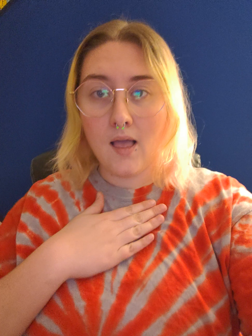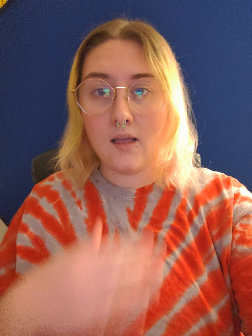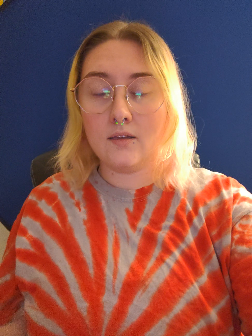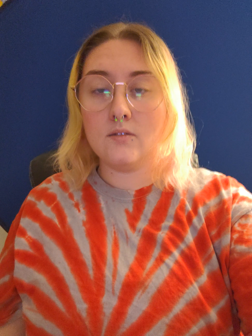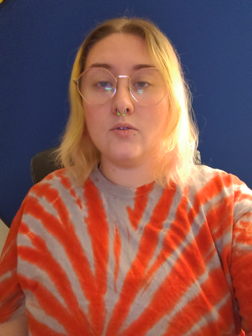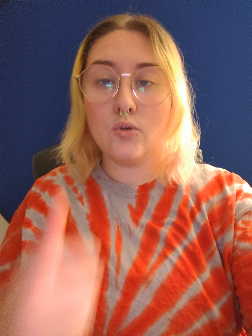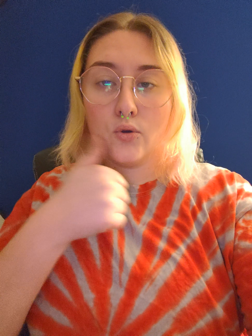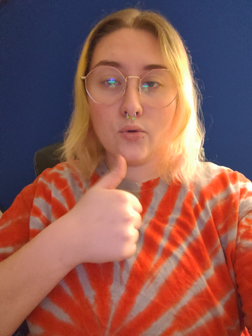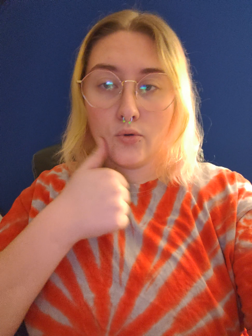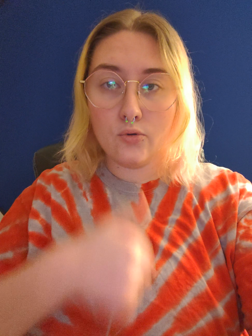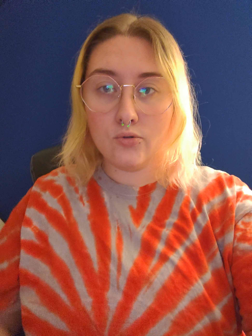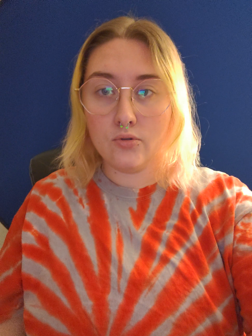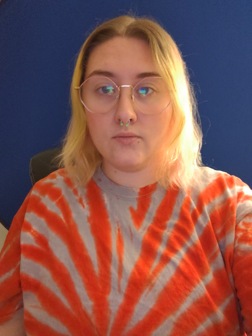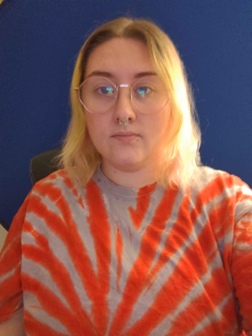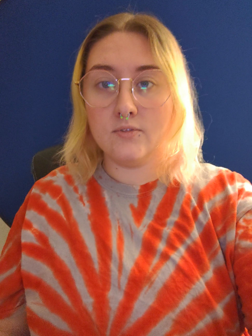girl